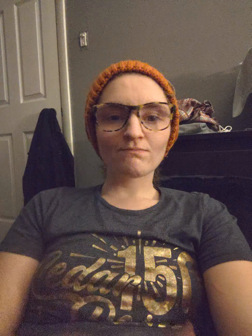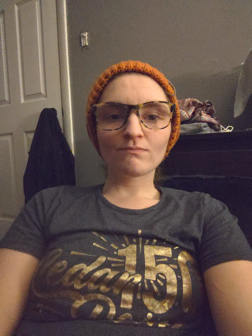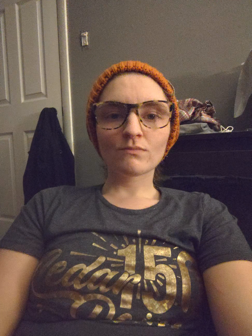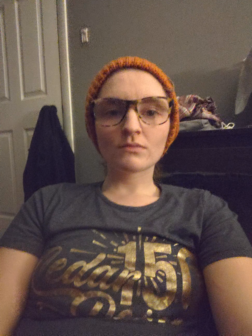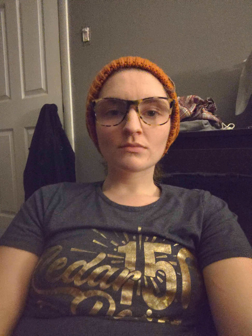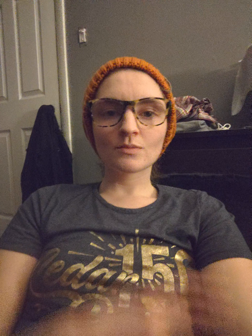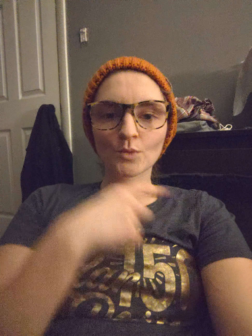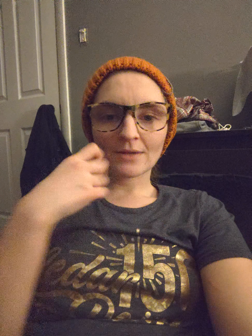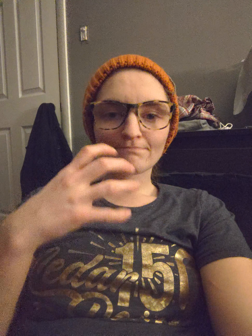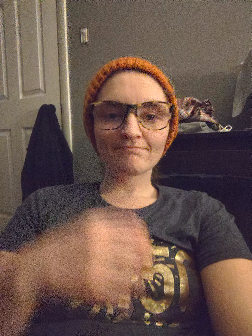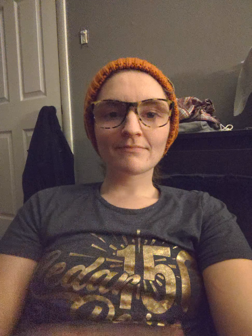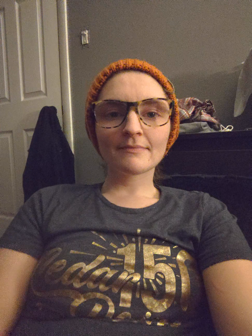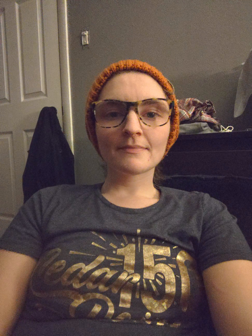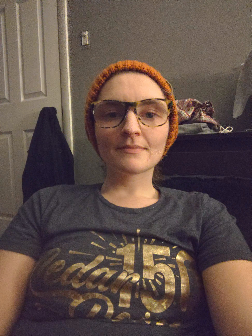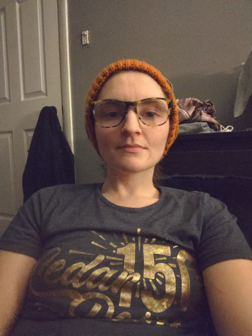dryer